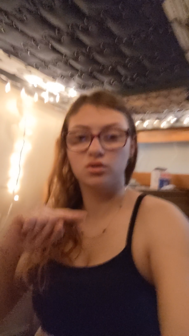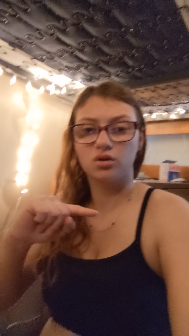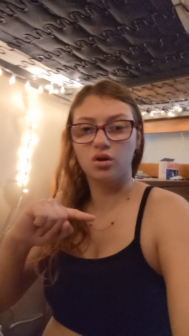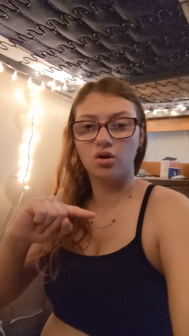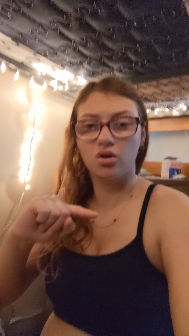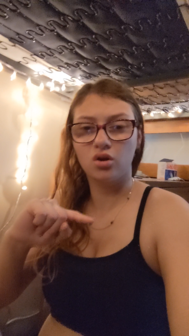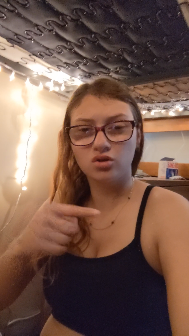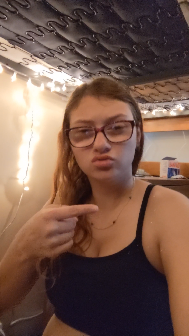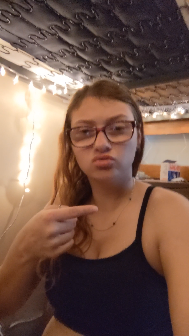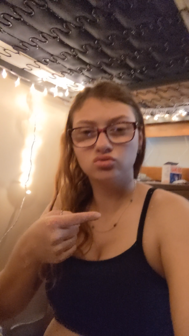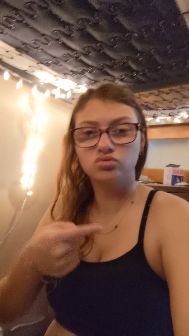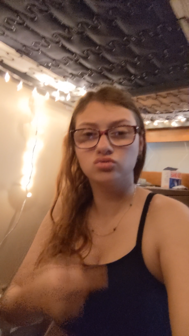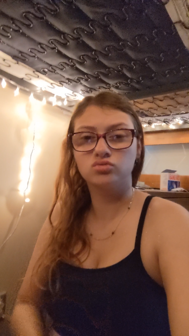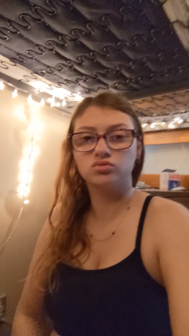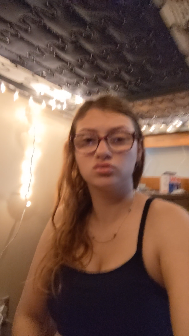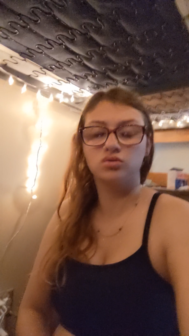hurt